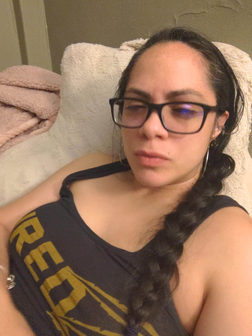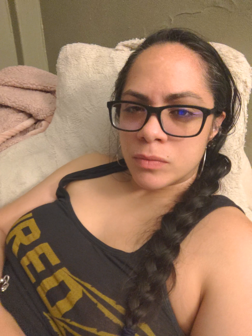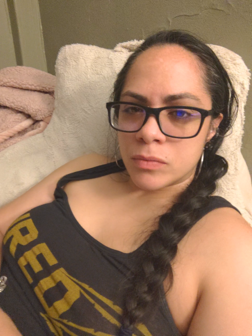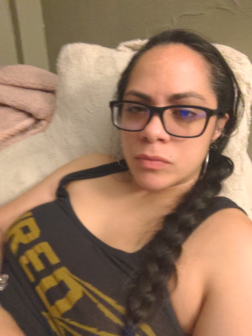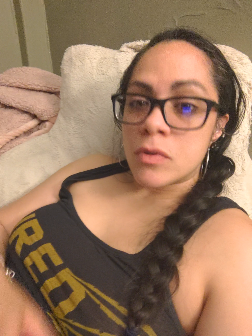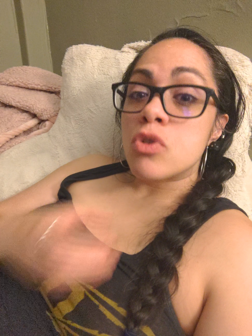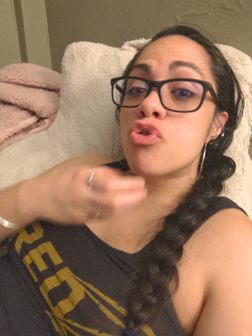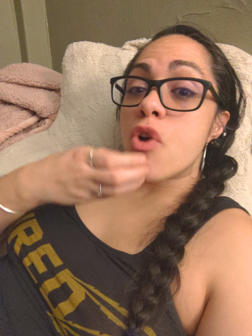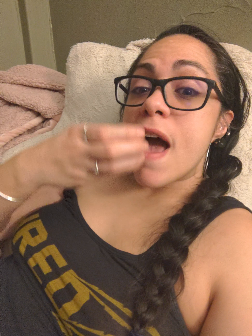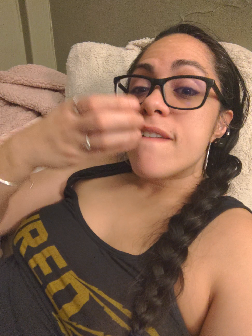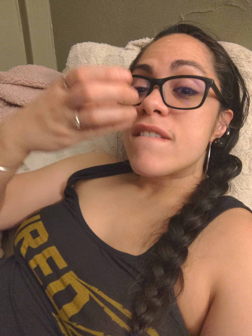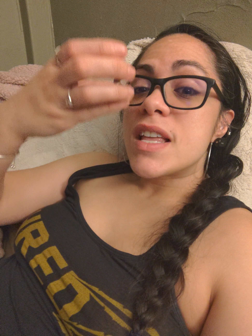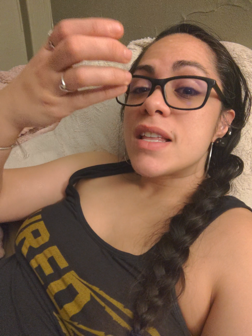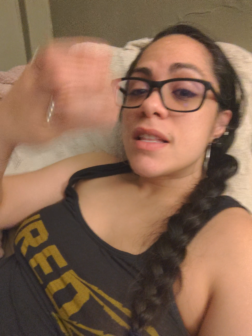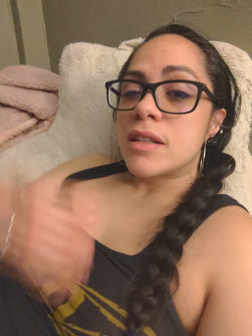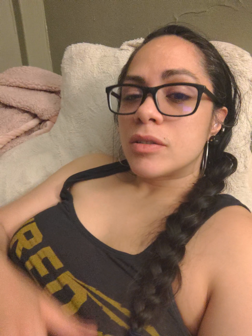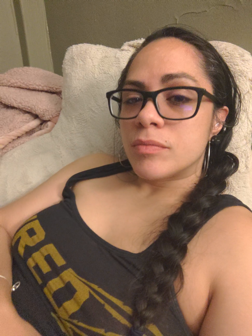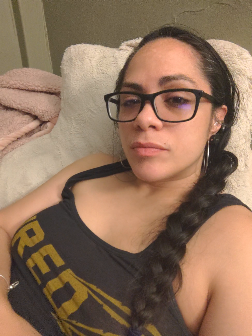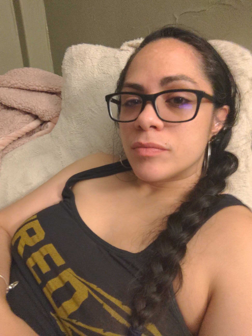giraffe